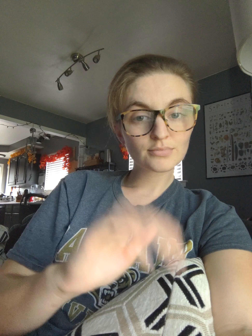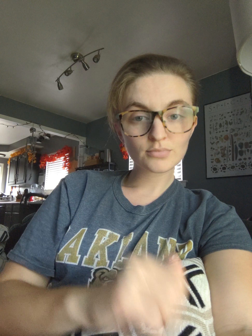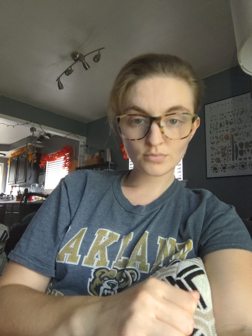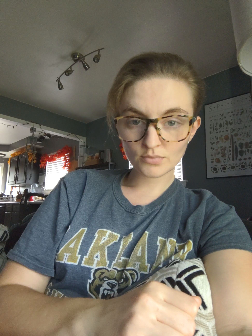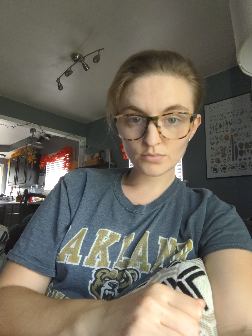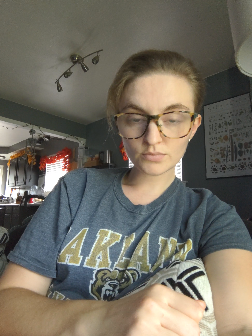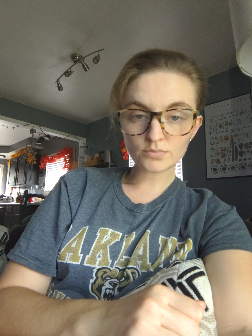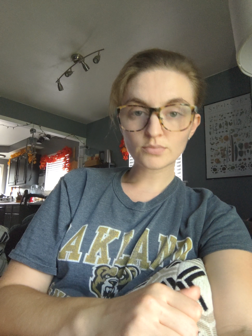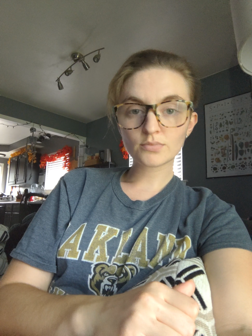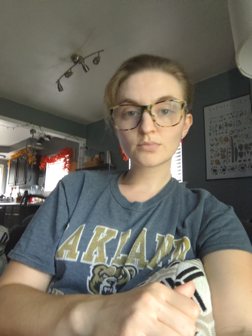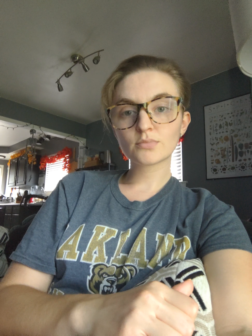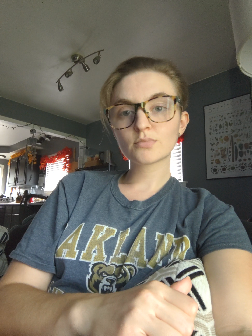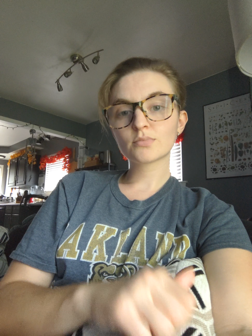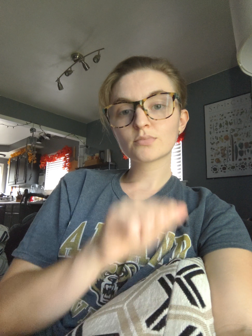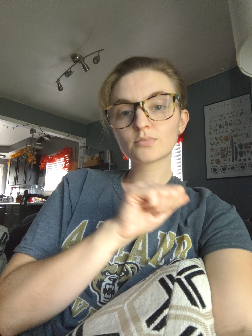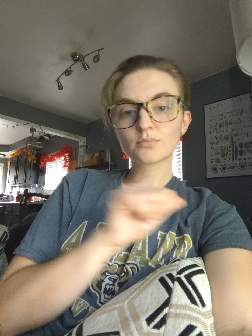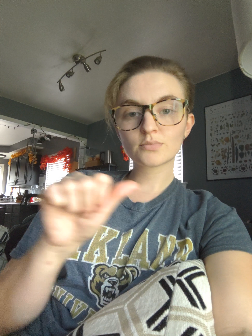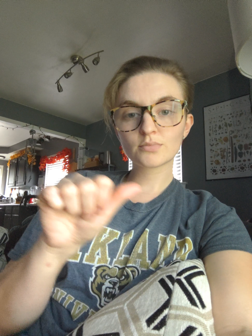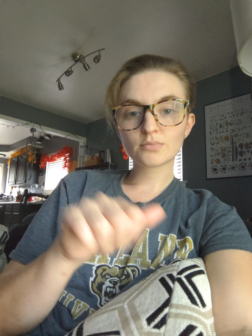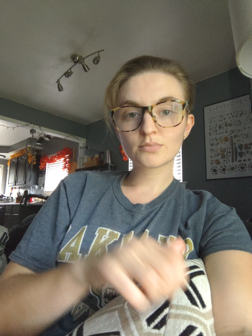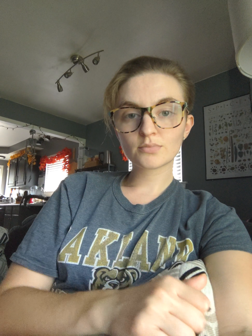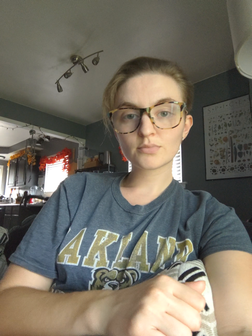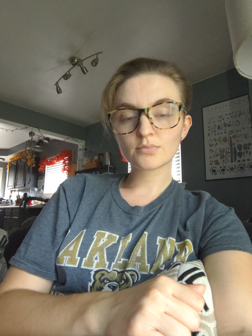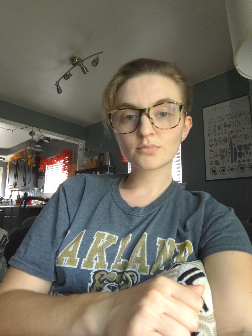a